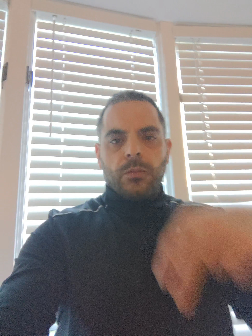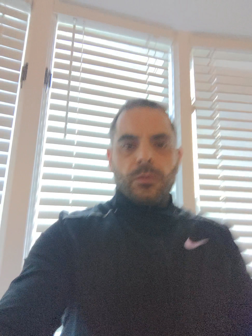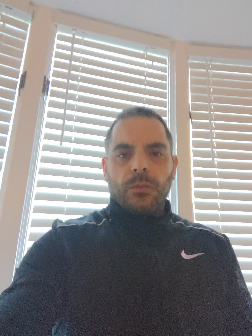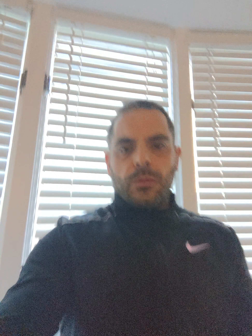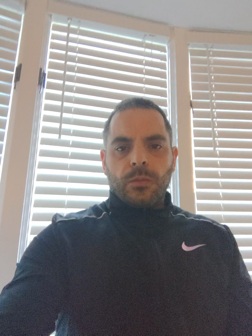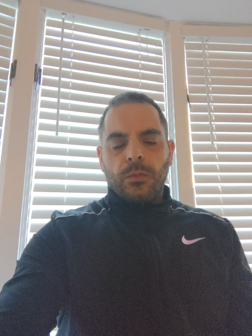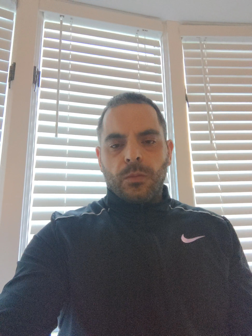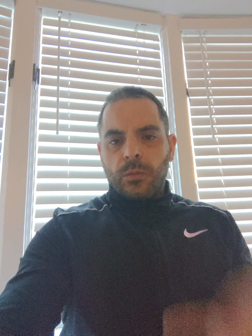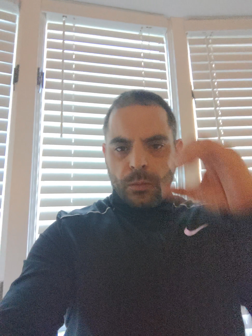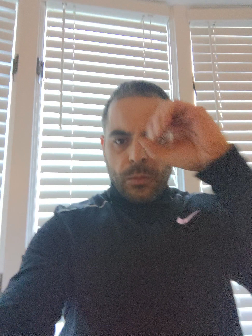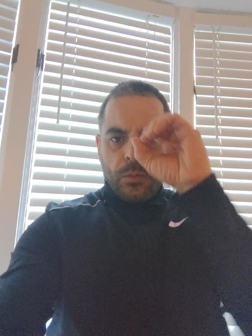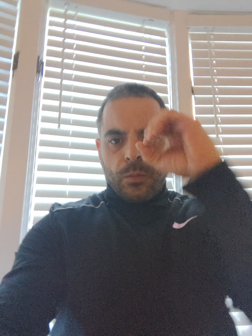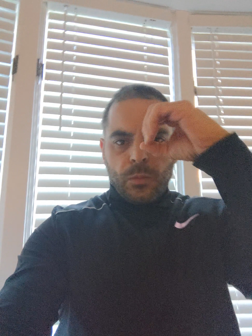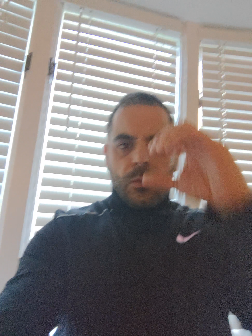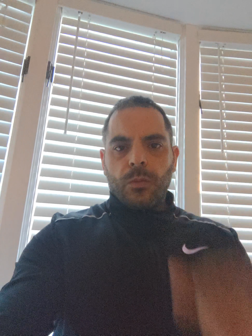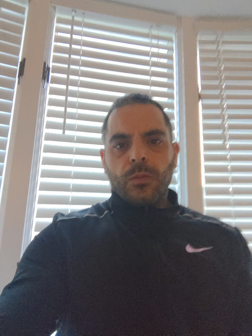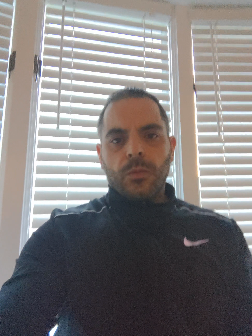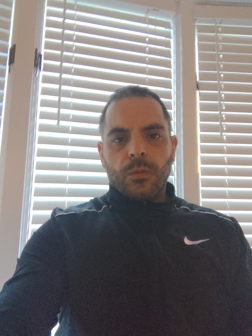owl